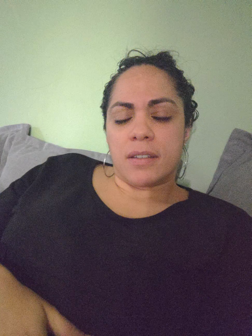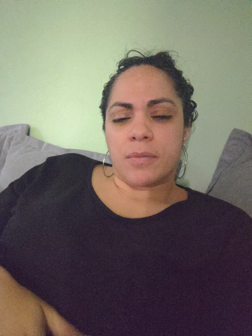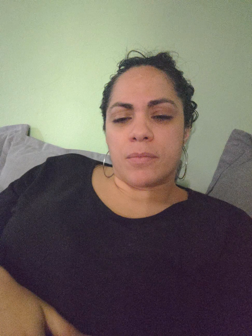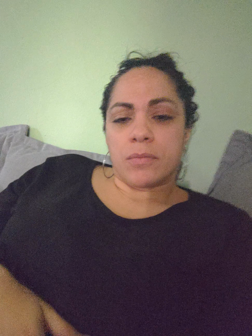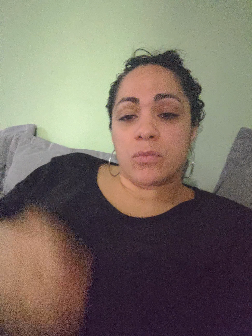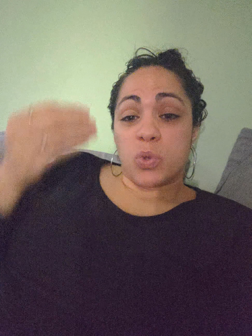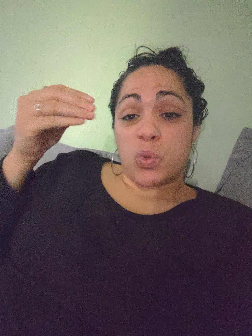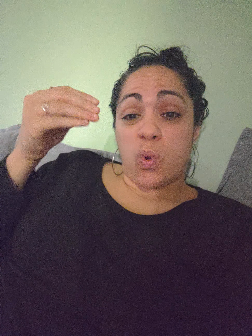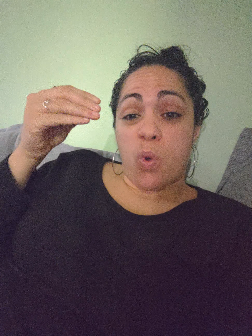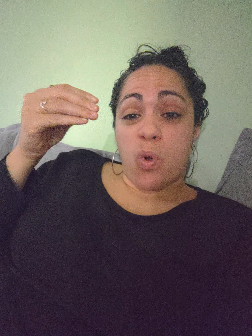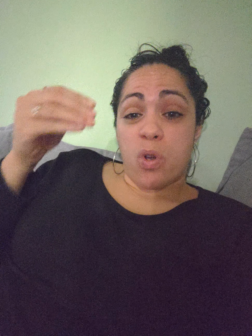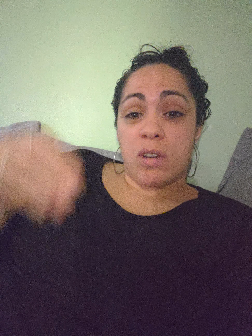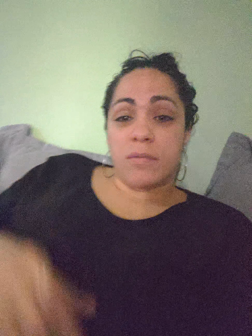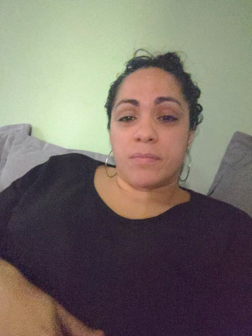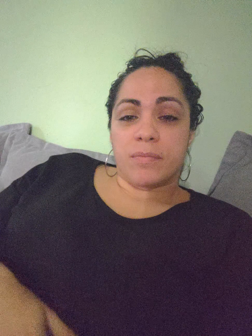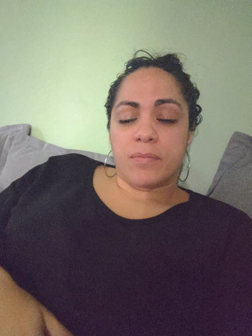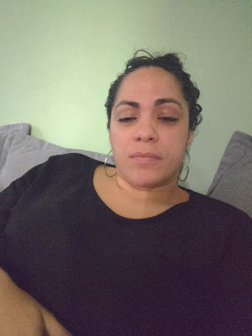store